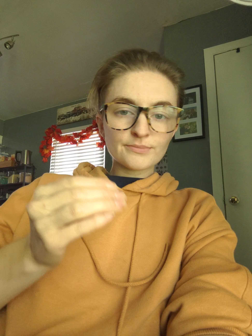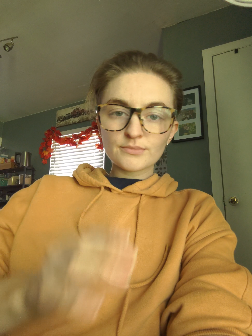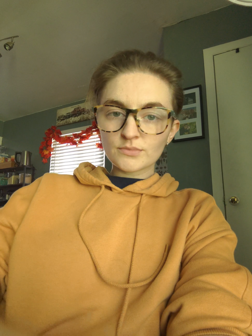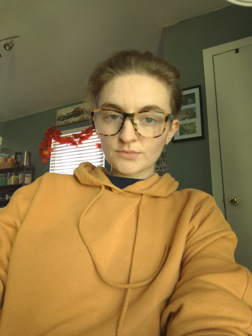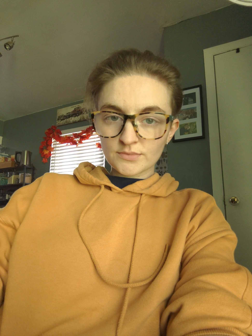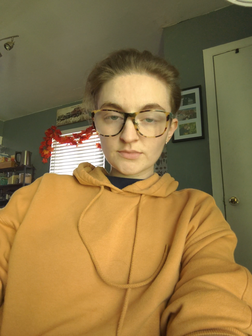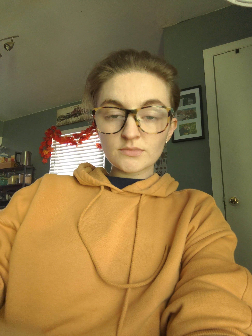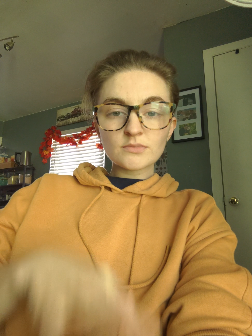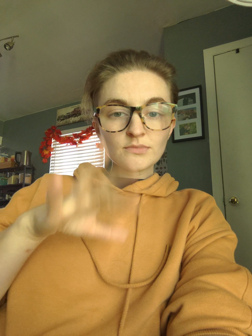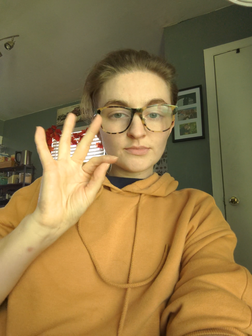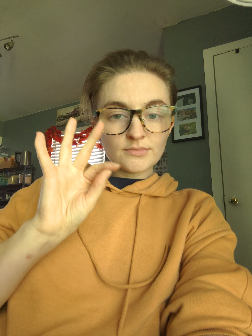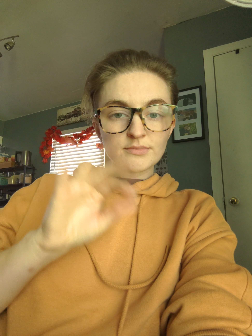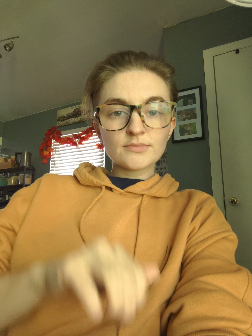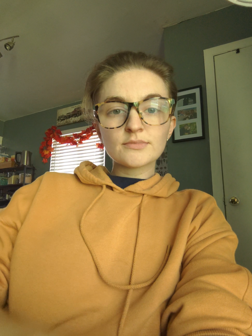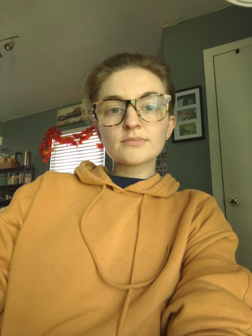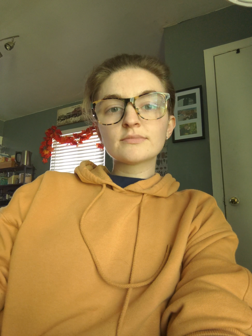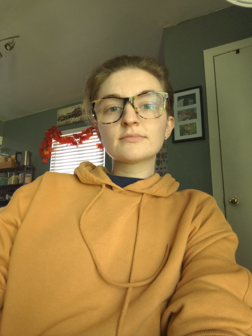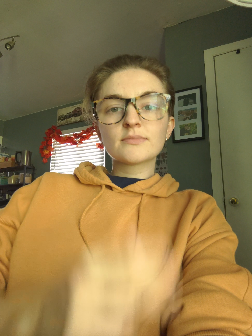pick